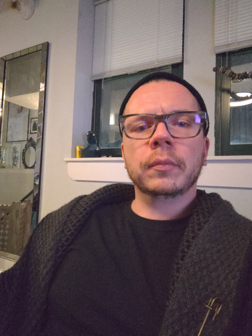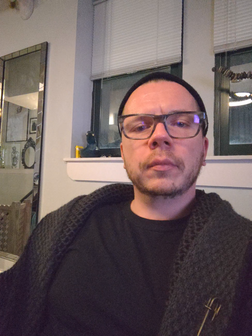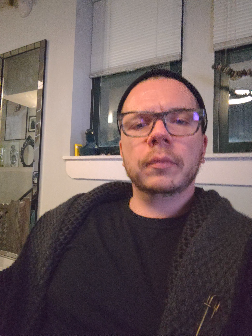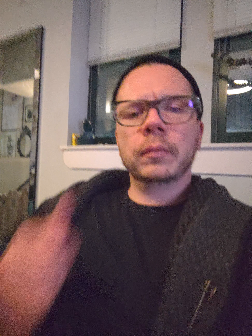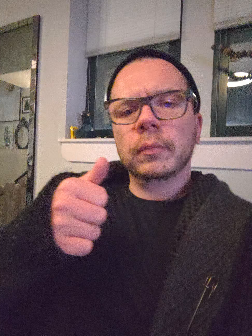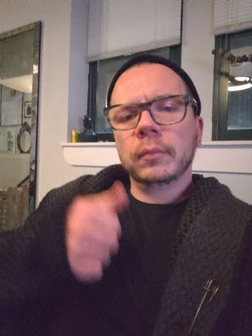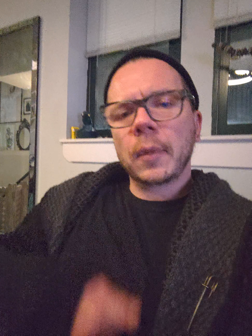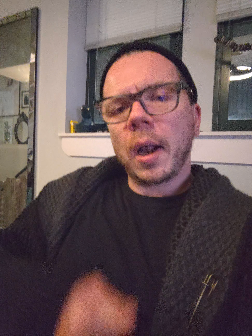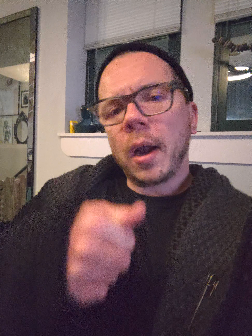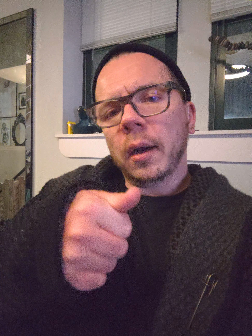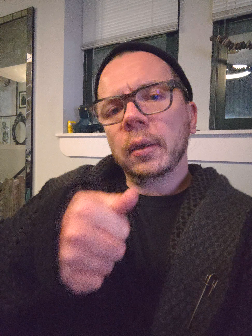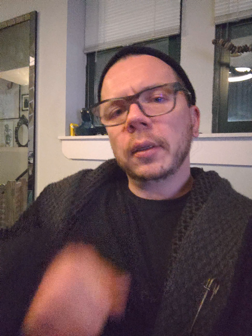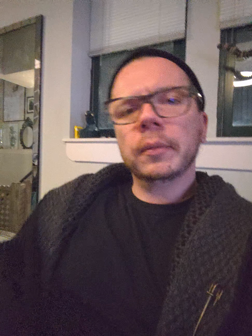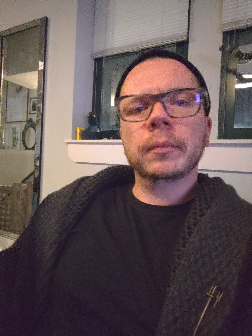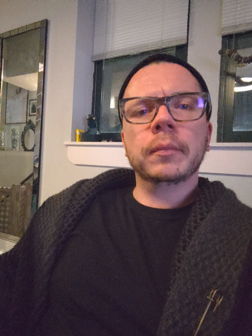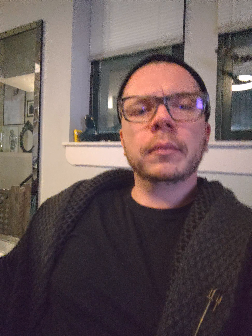hide